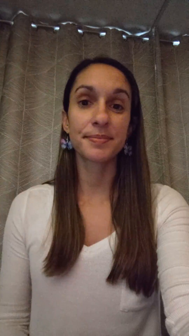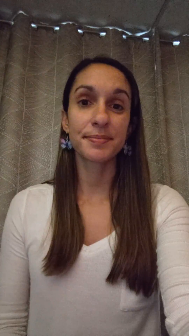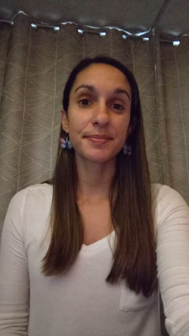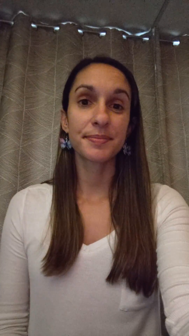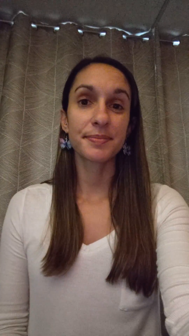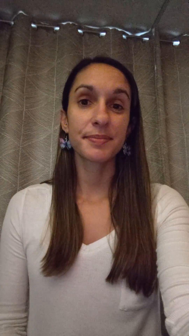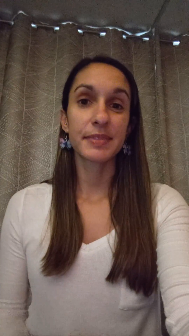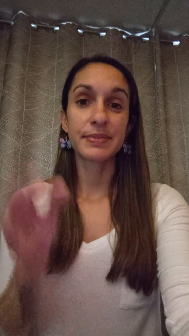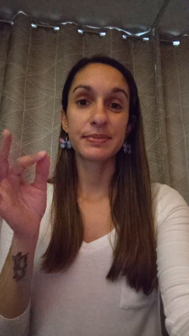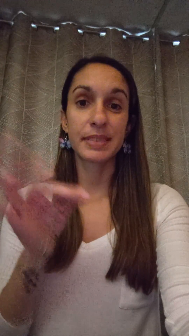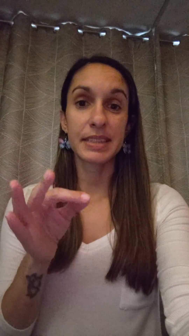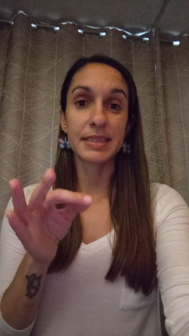fit